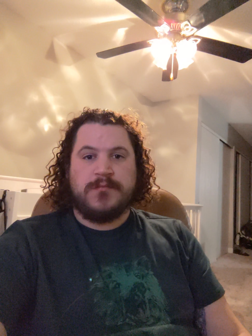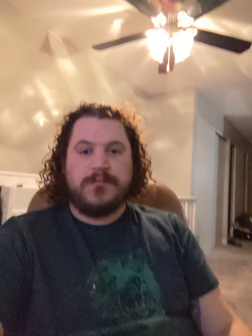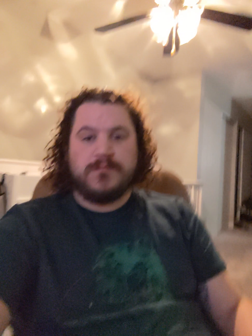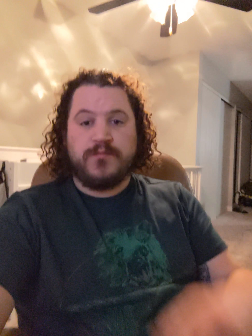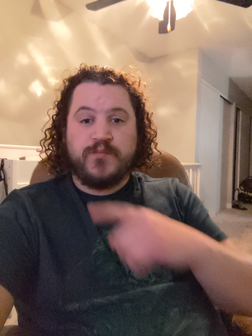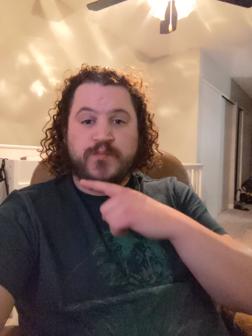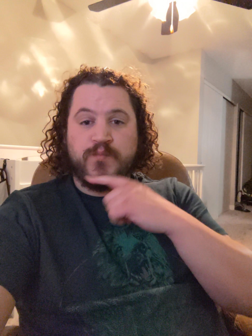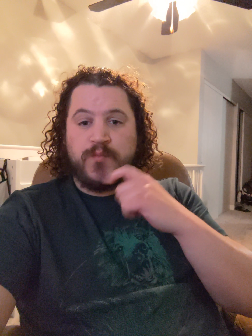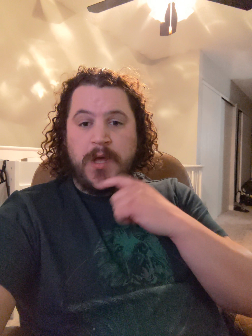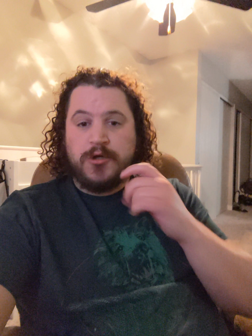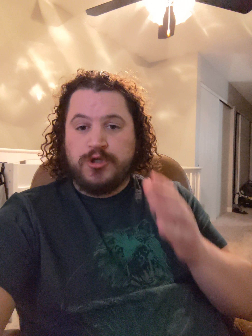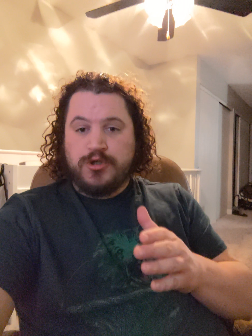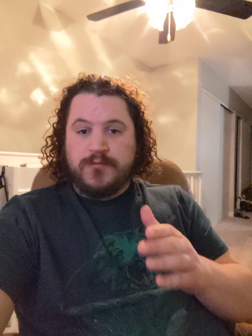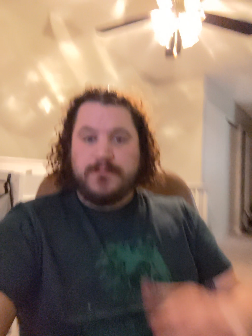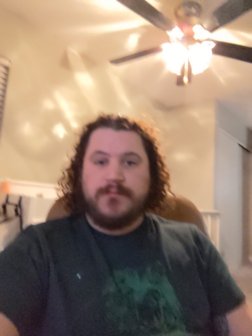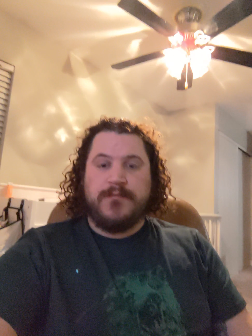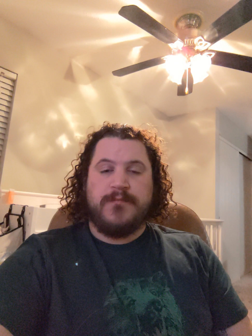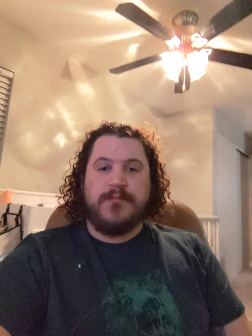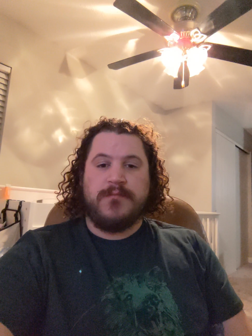dryer